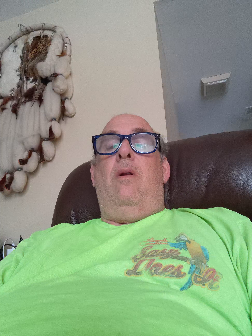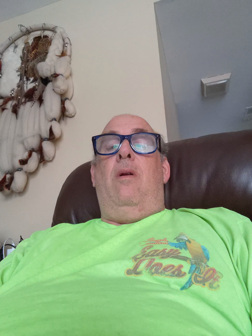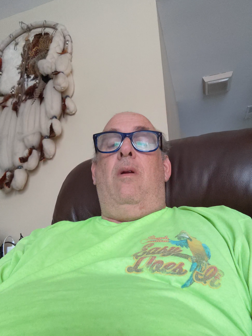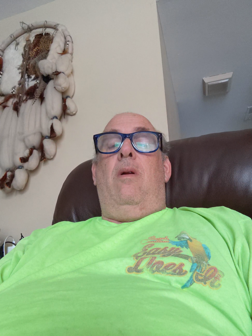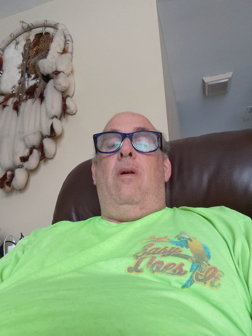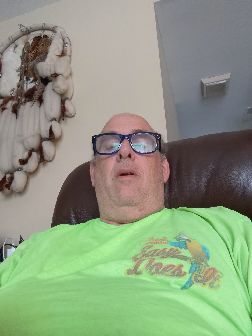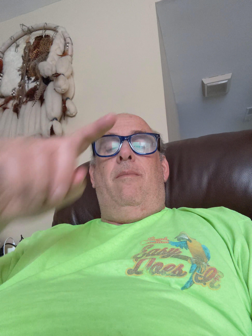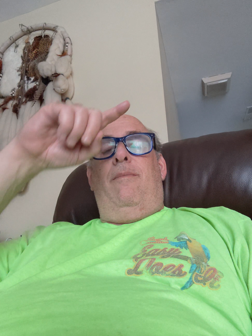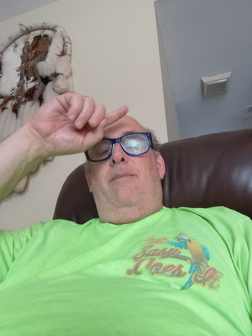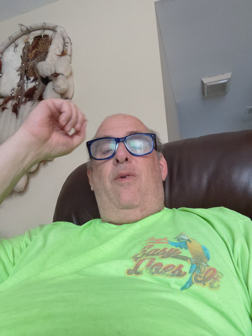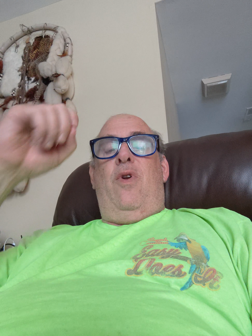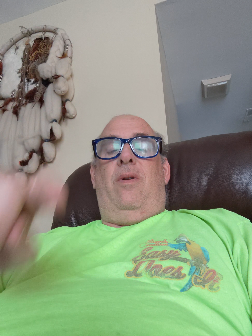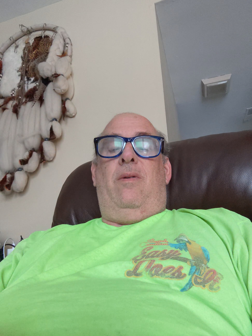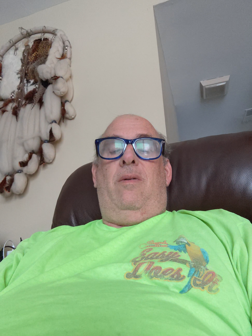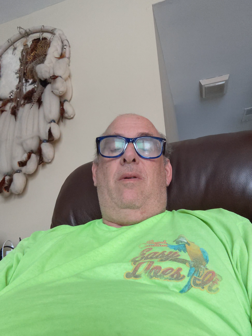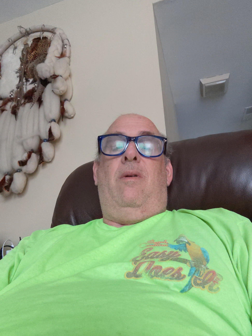because